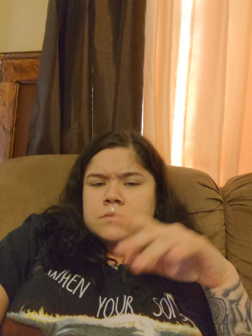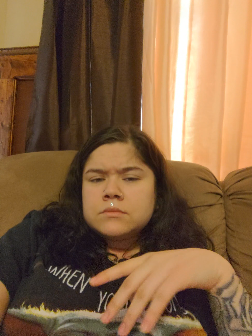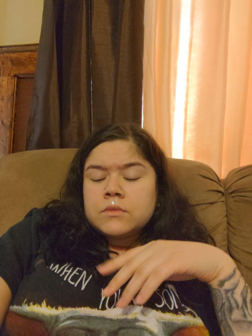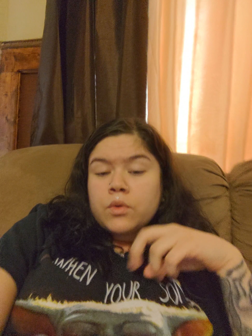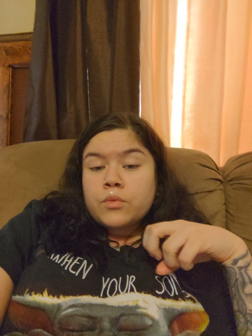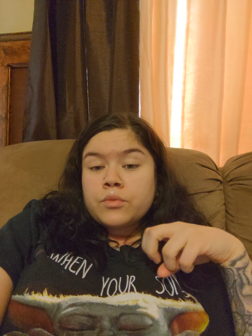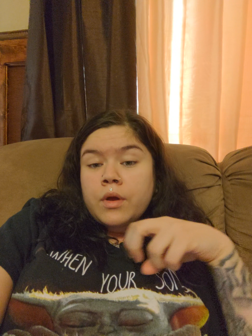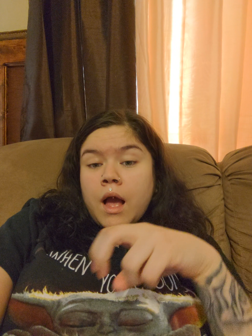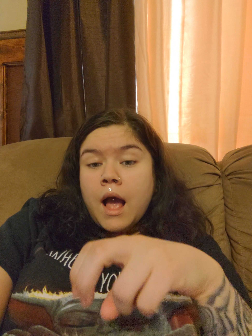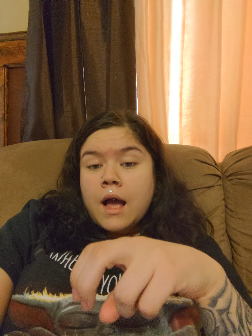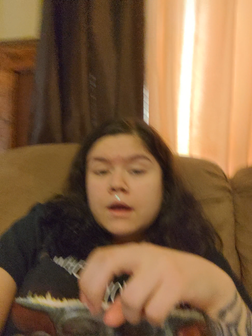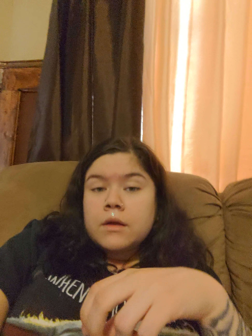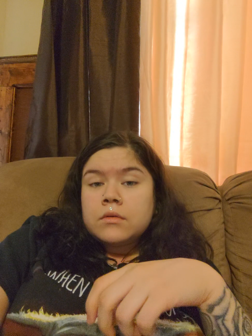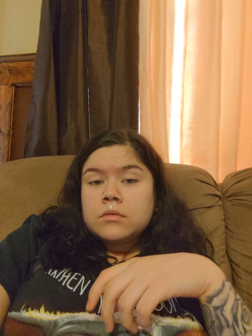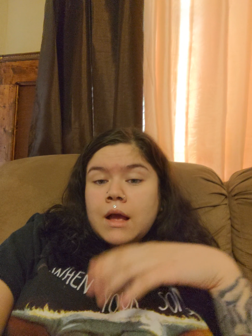ride